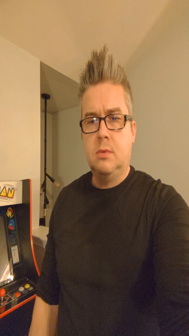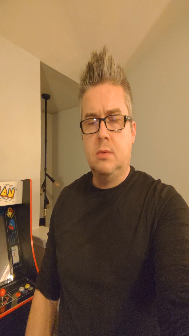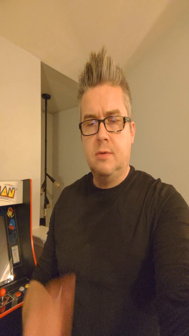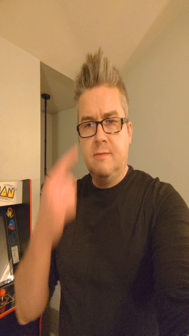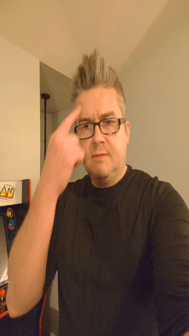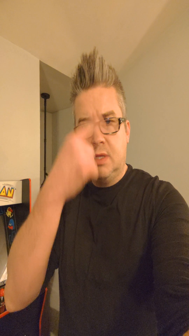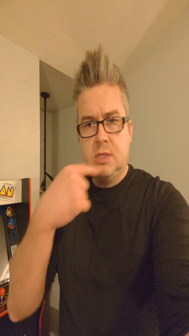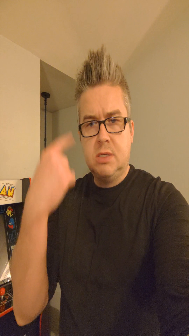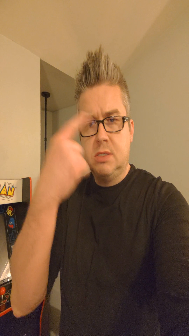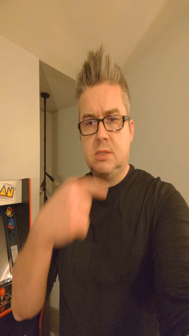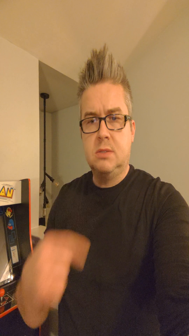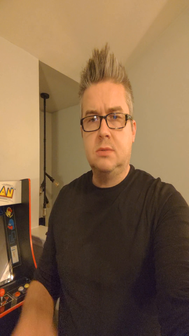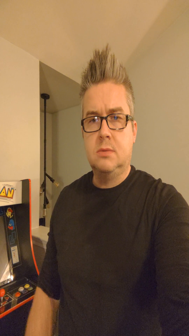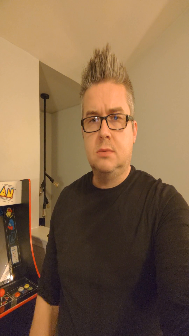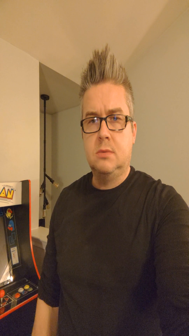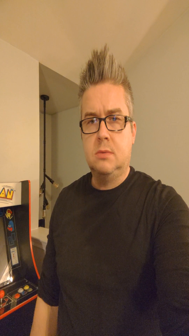face